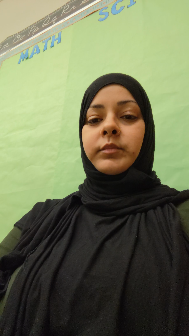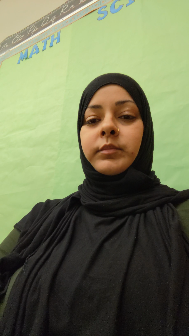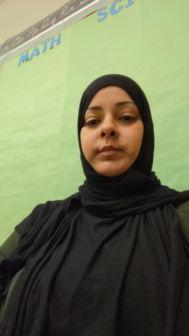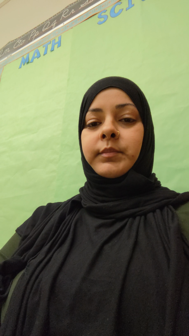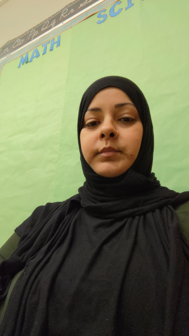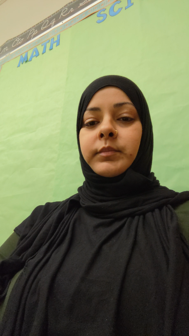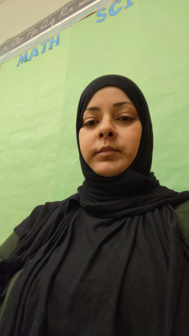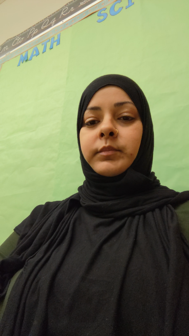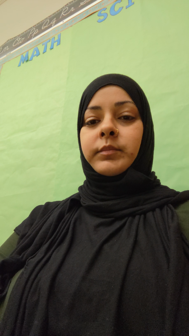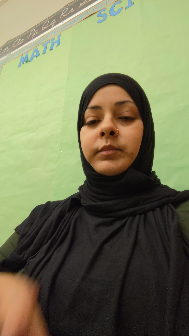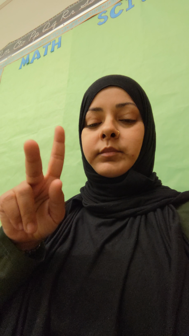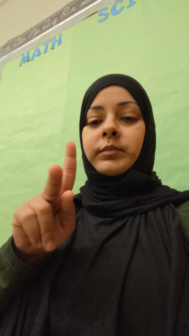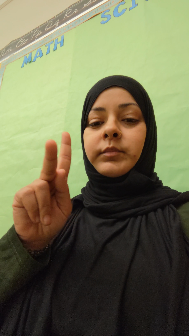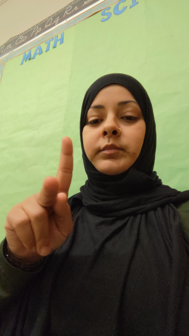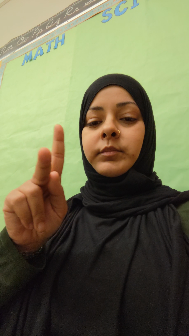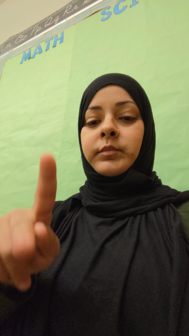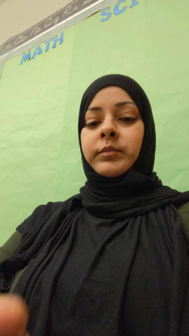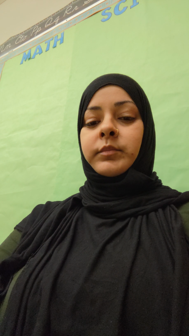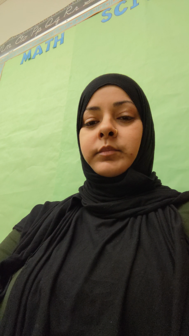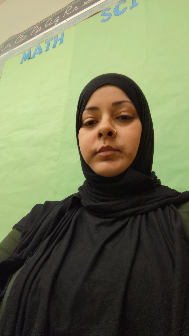people